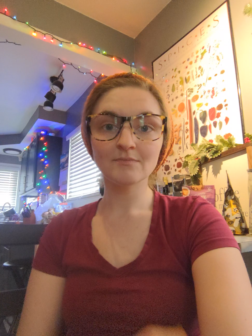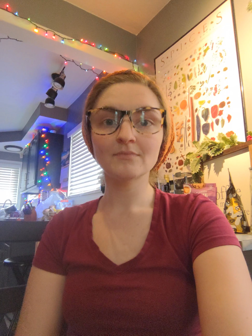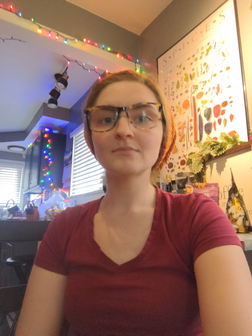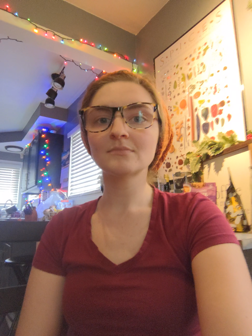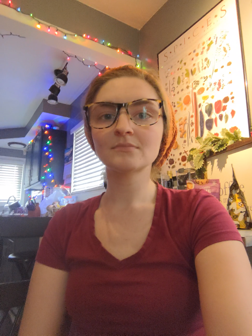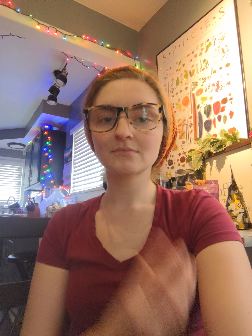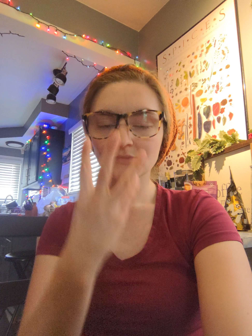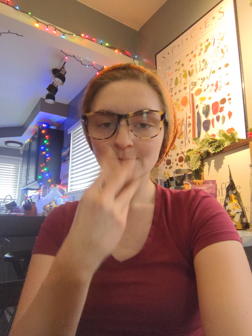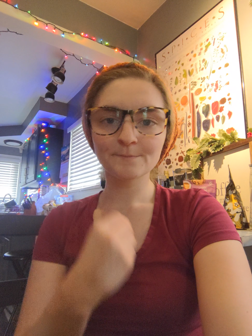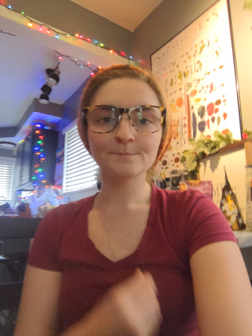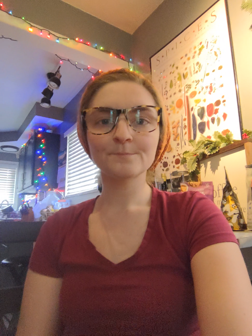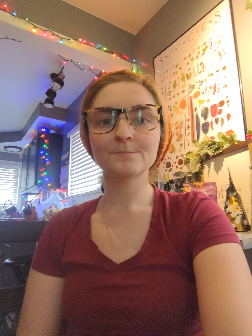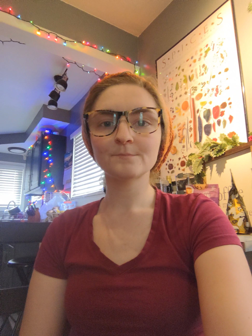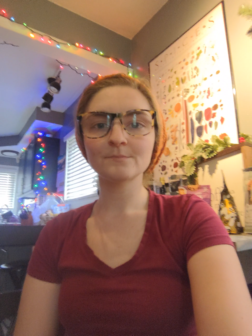sleepy